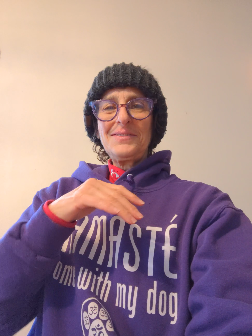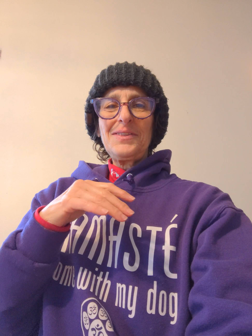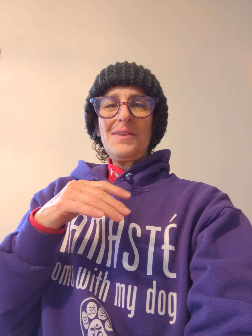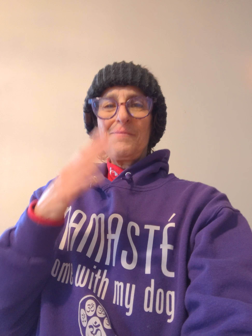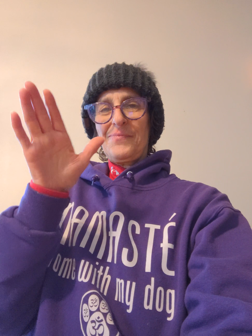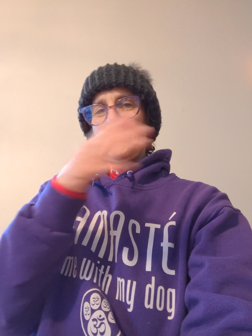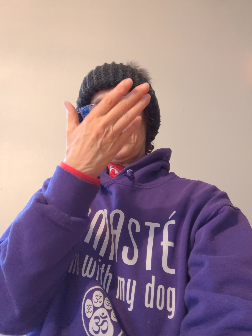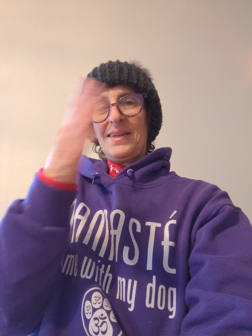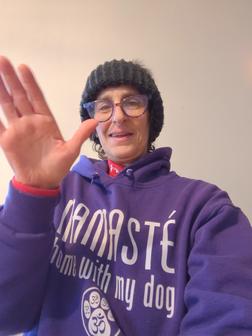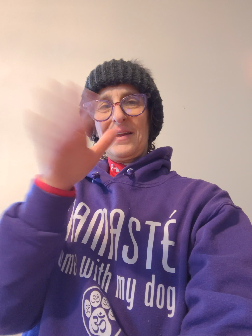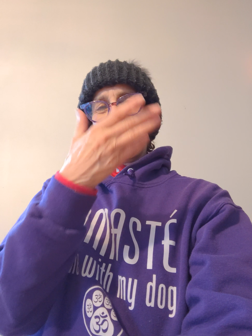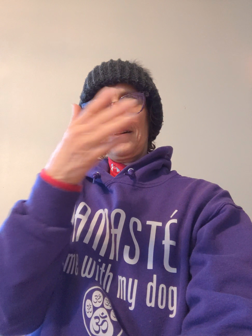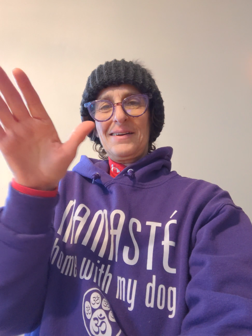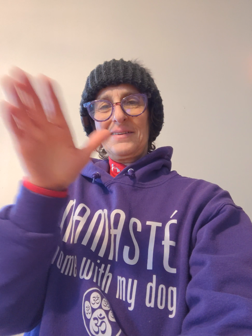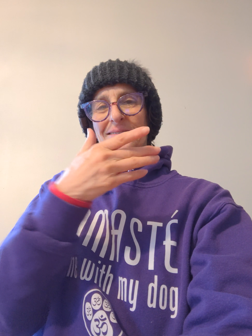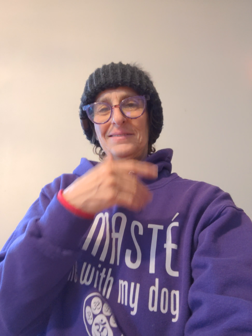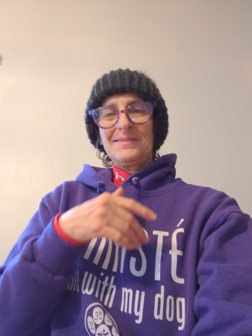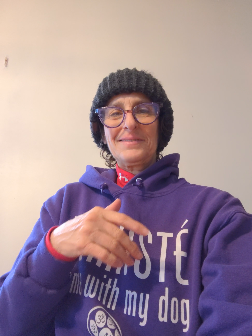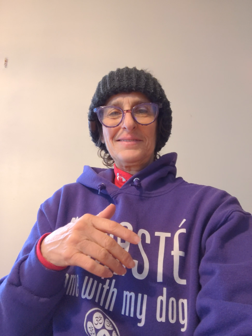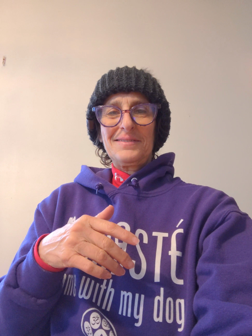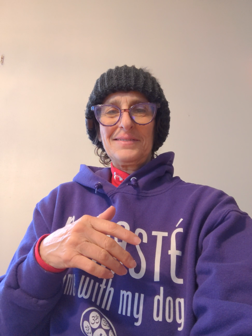flag